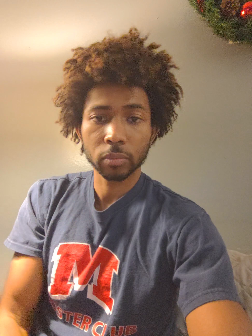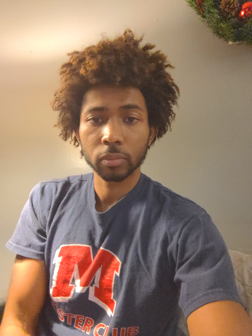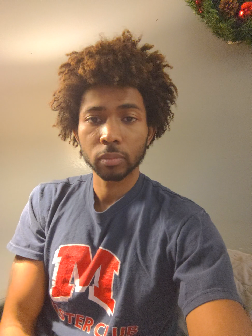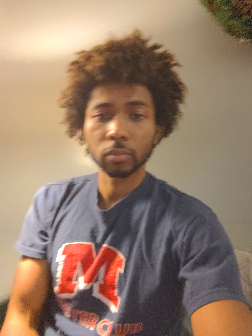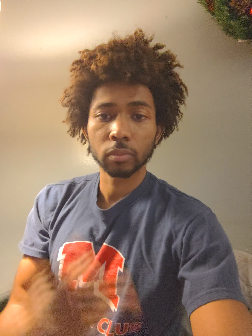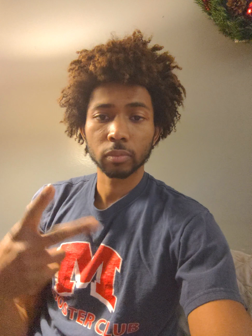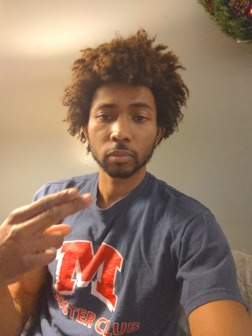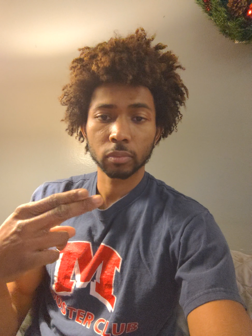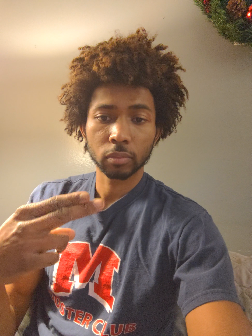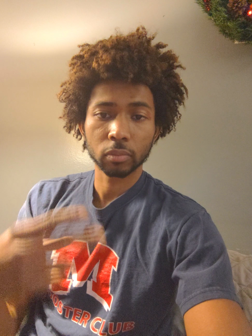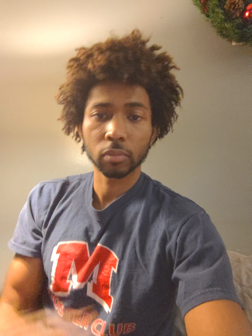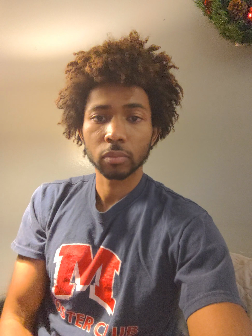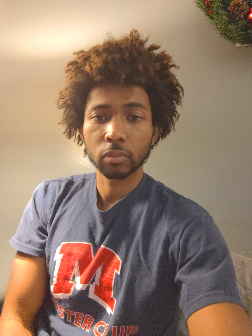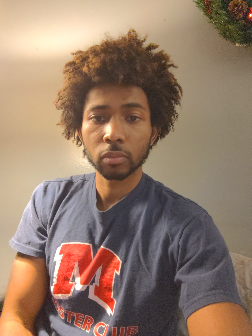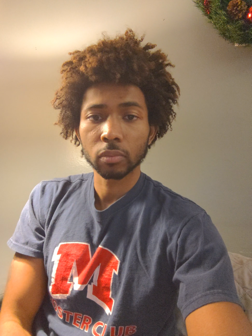scissors